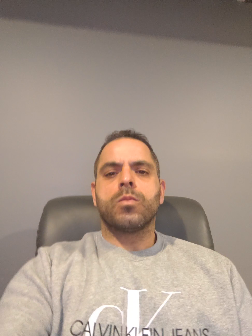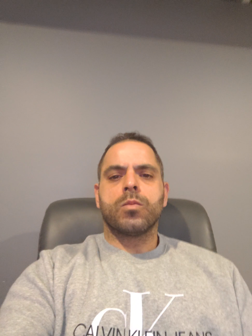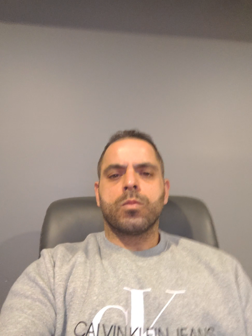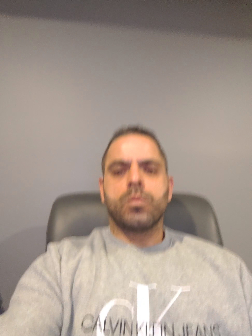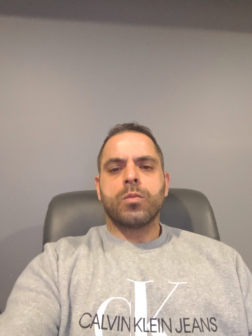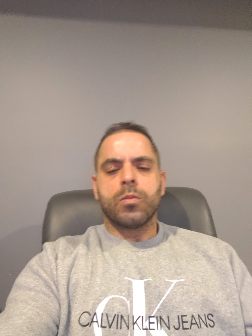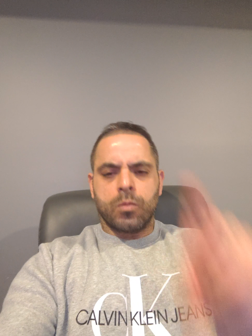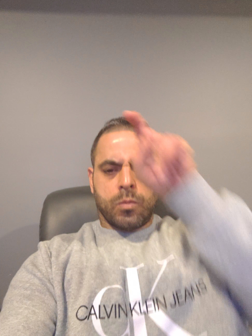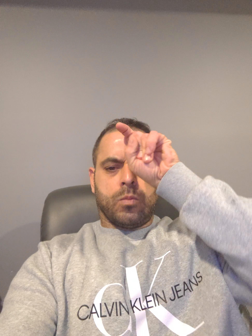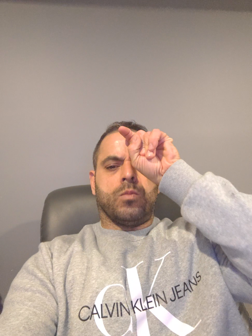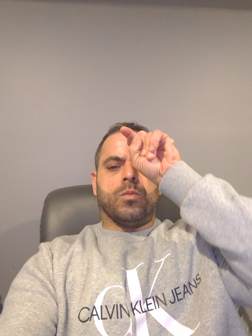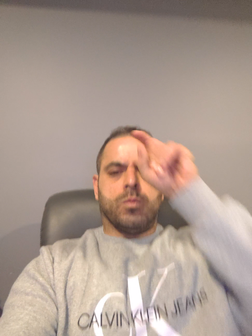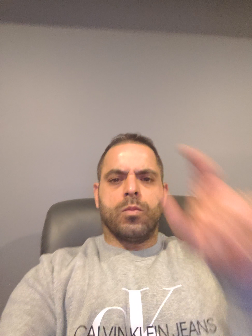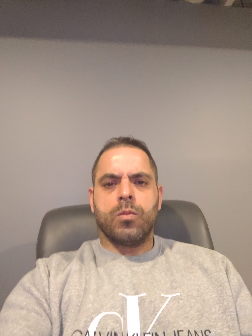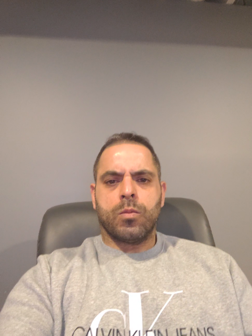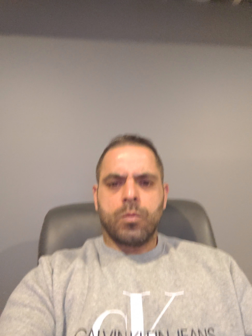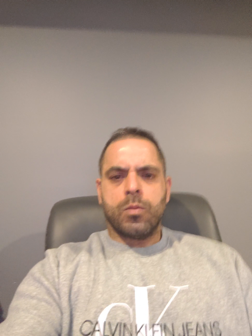puzzle